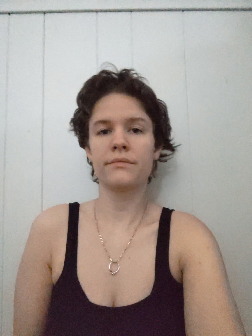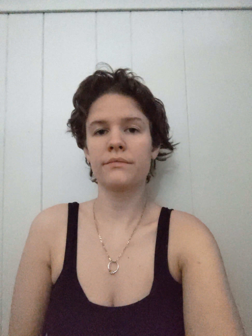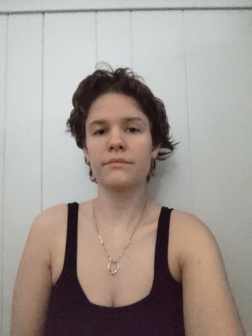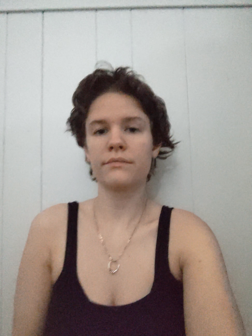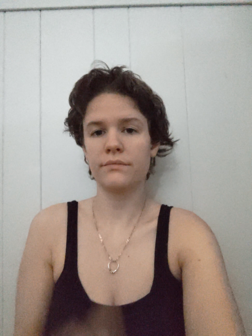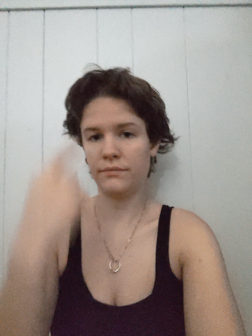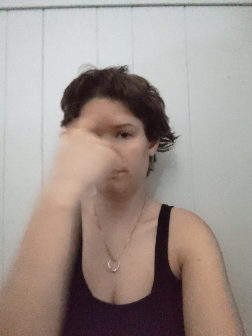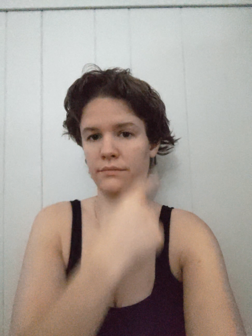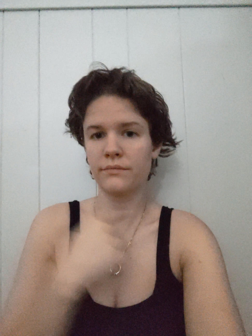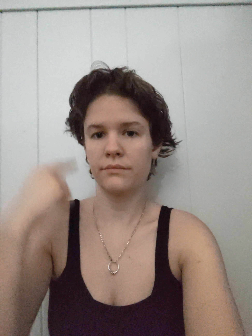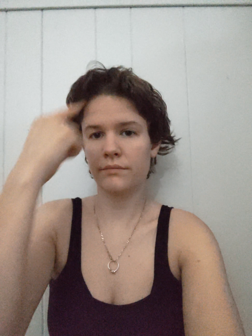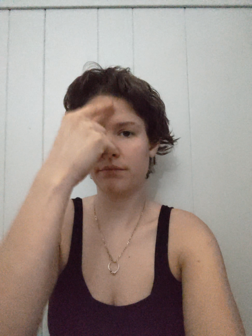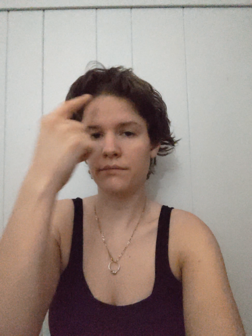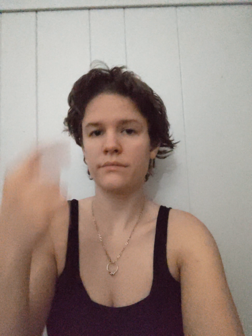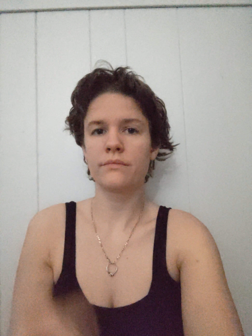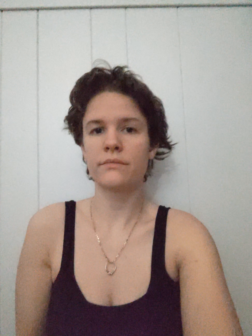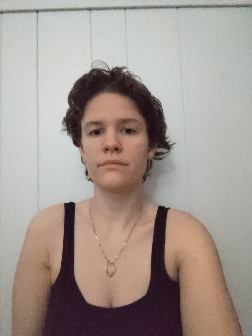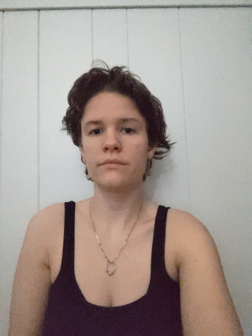face